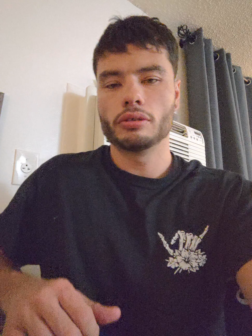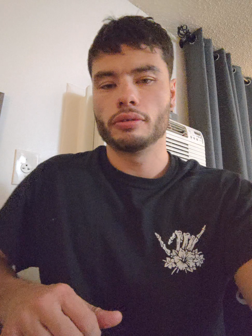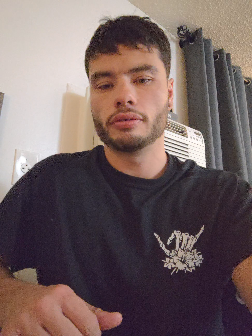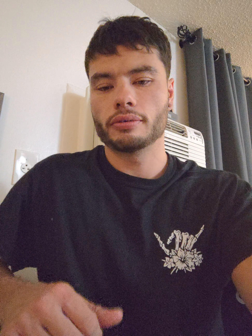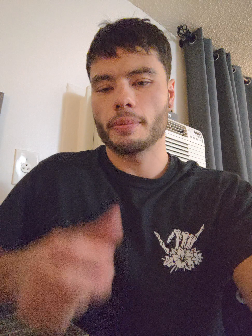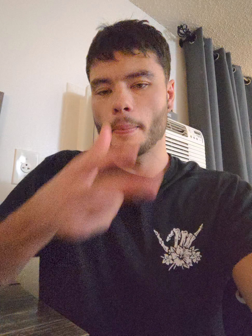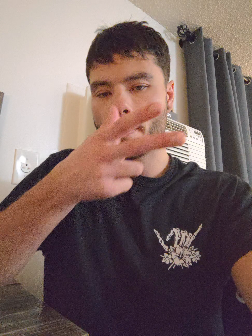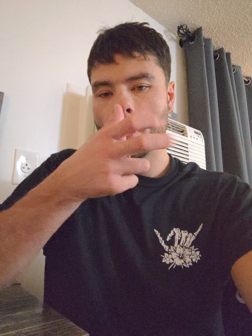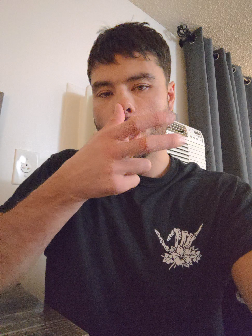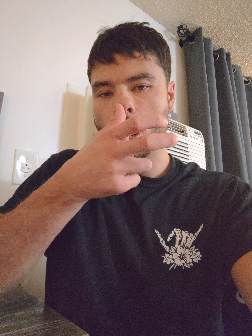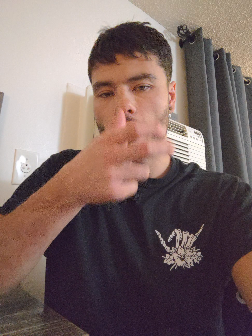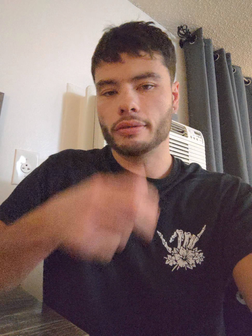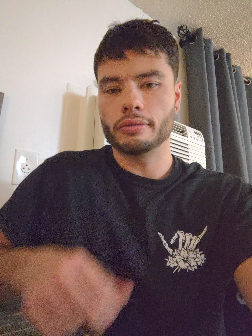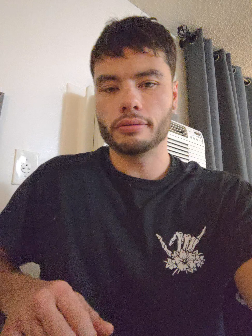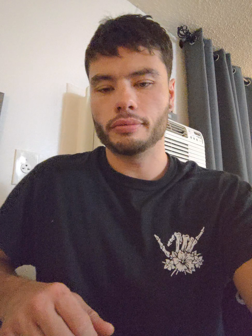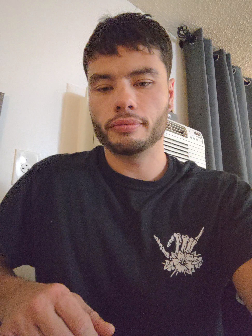bug